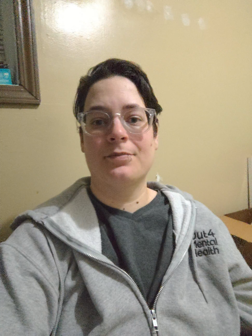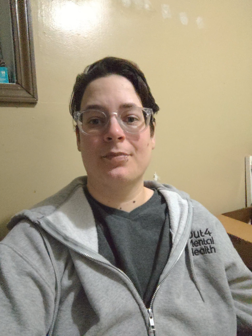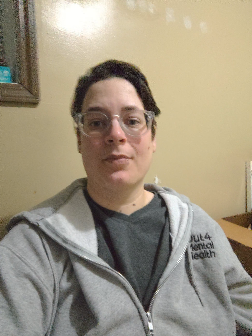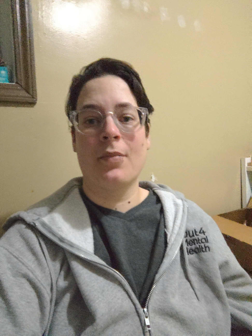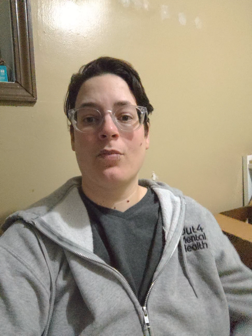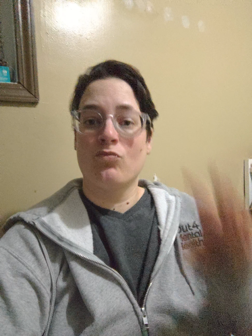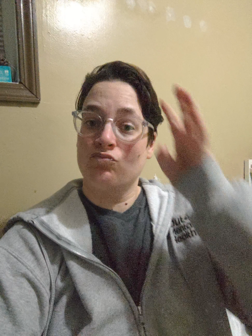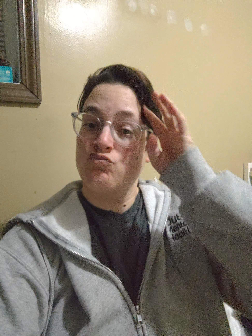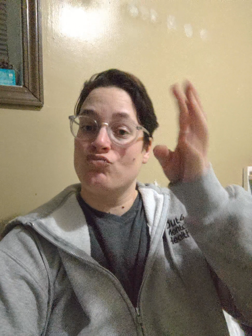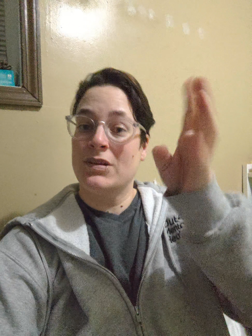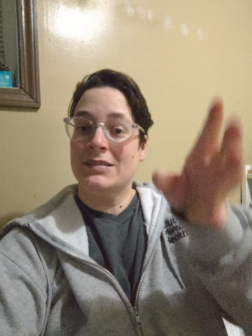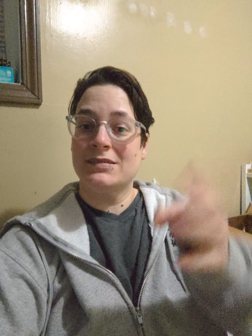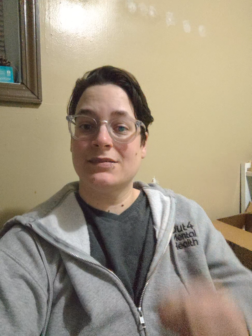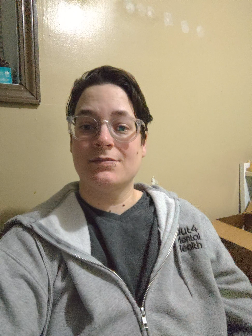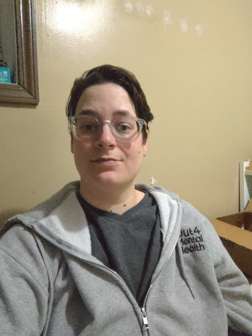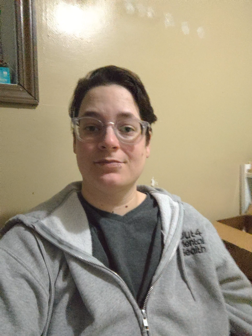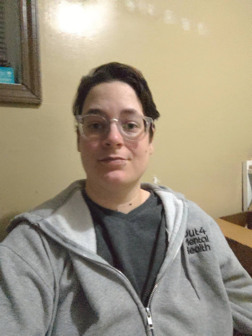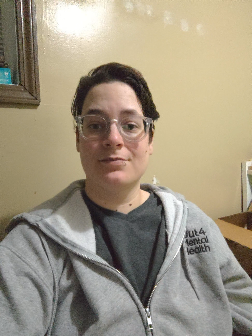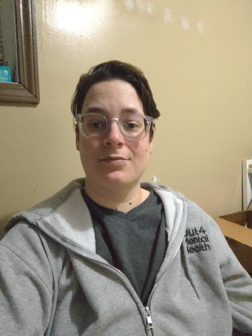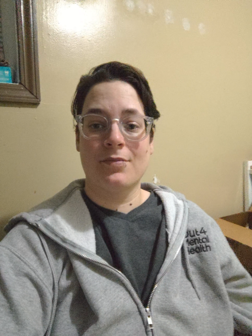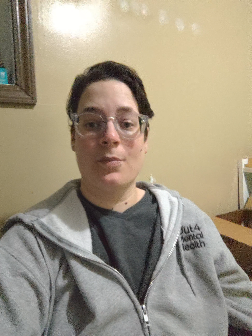pretend